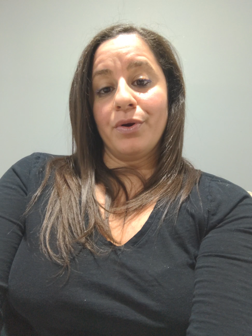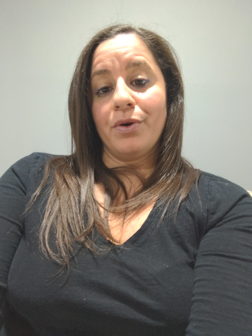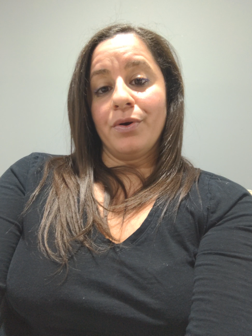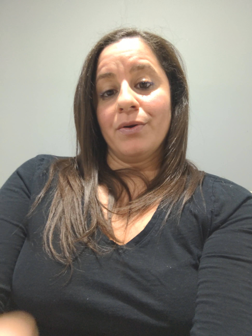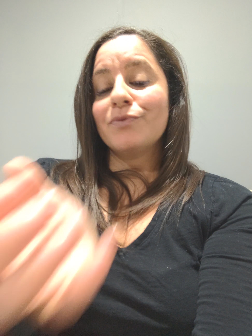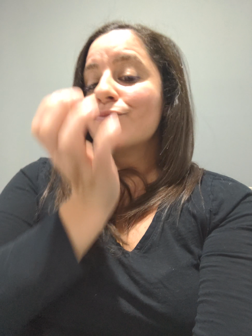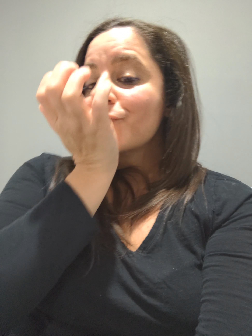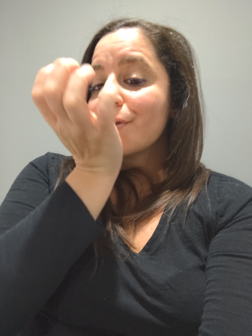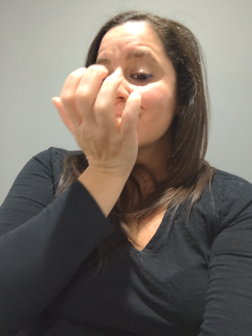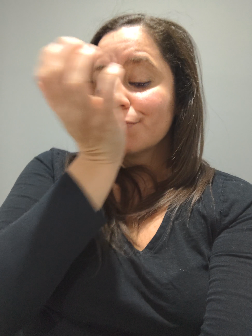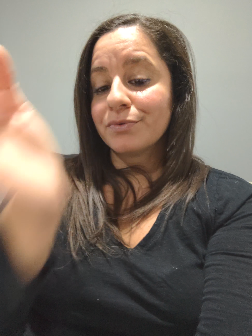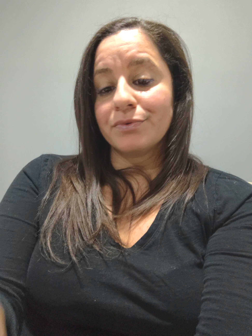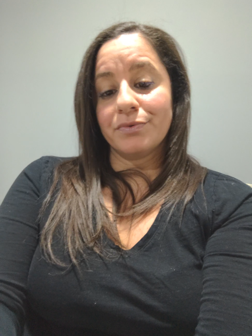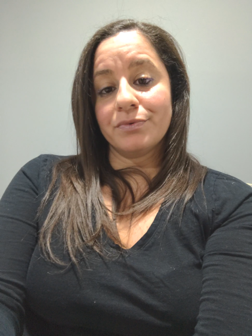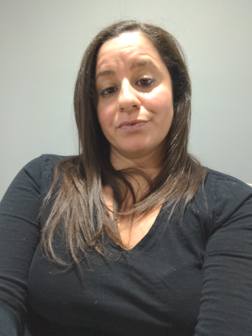grass